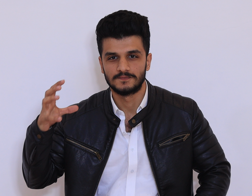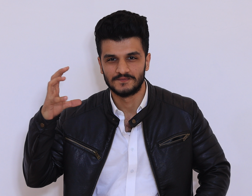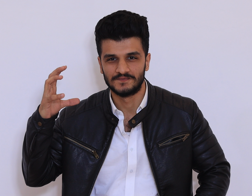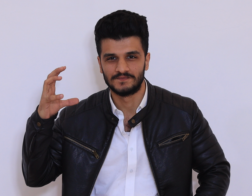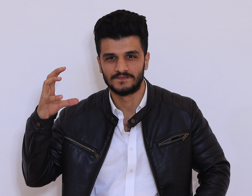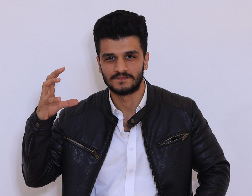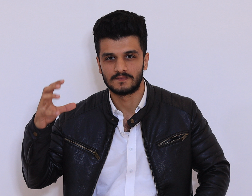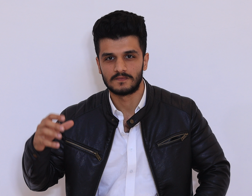stiff